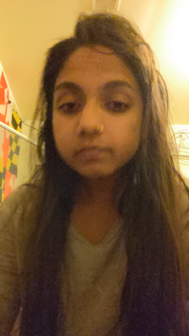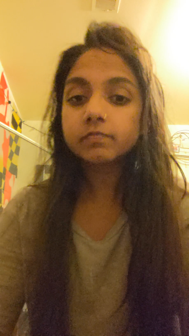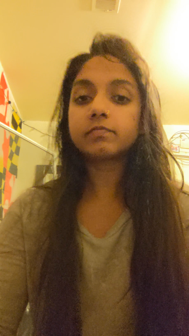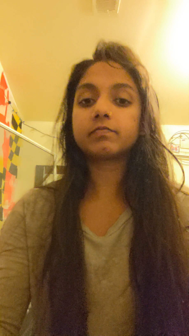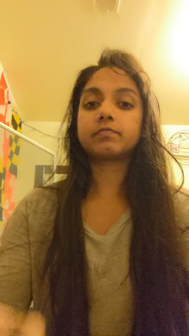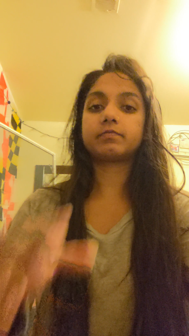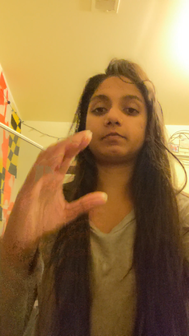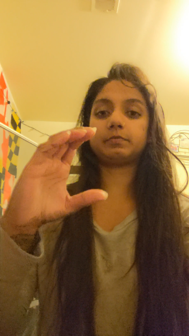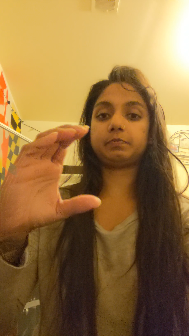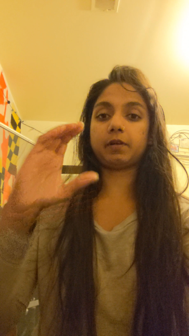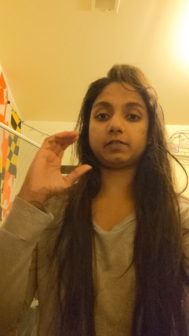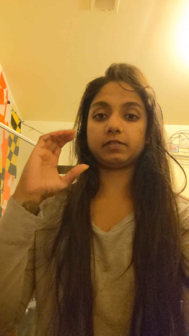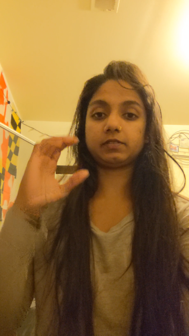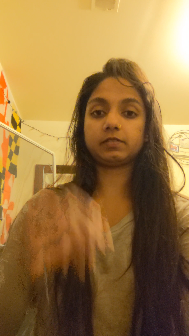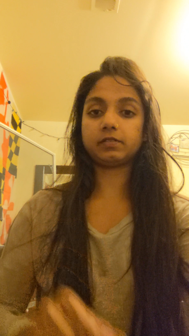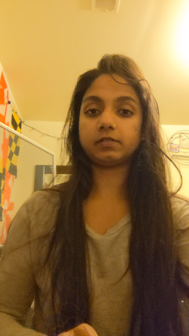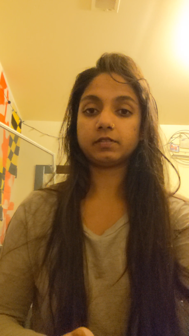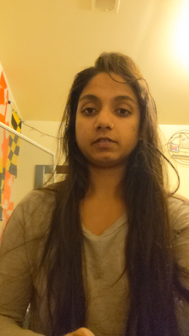bus